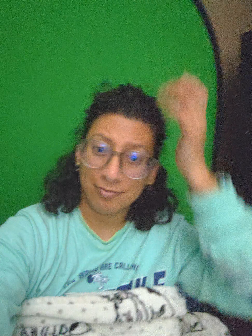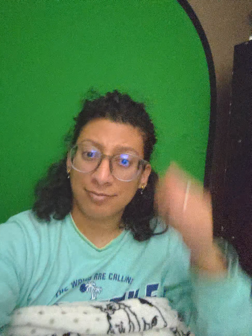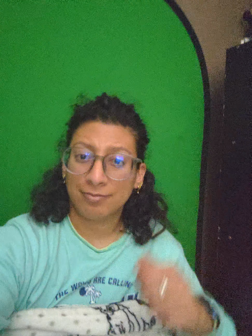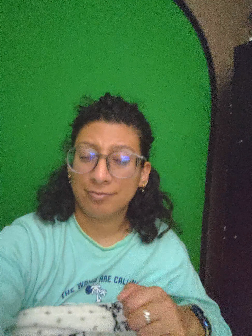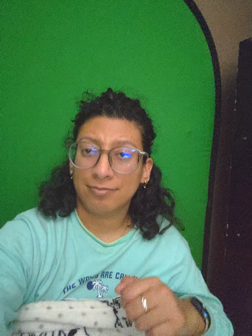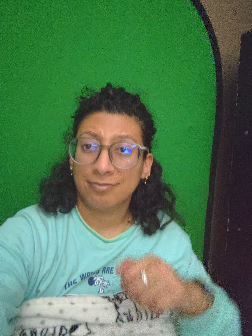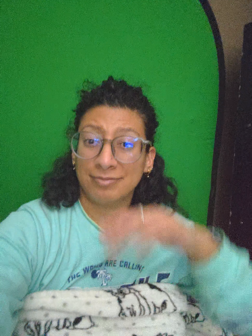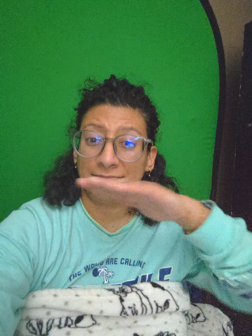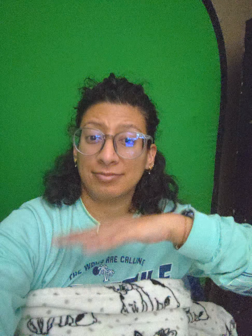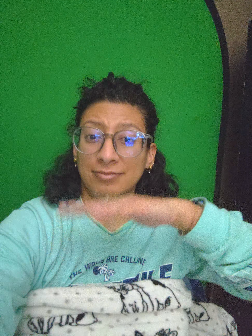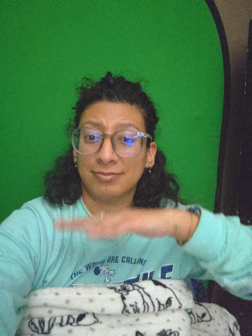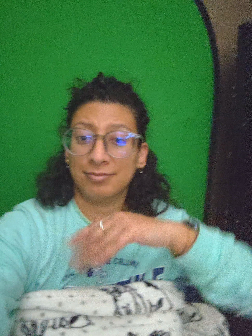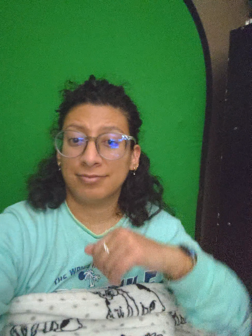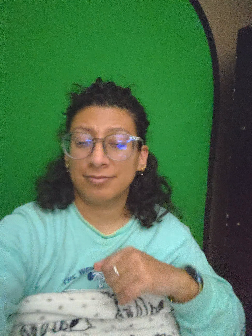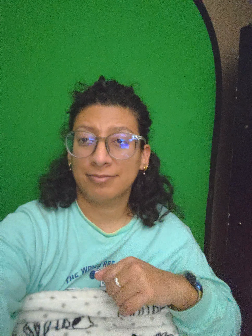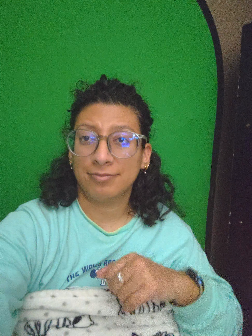table